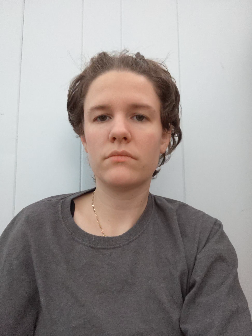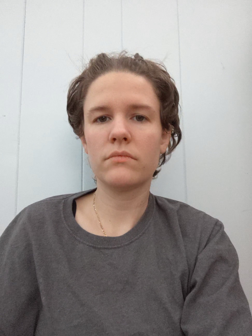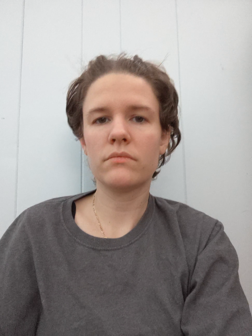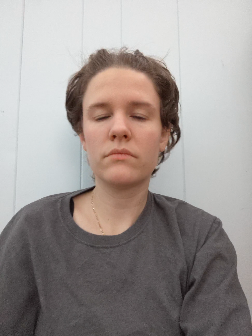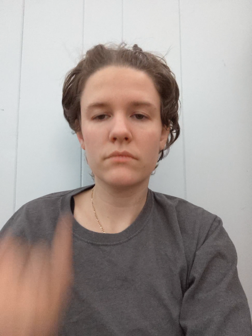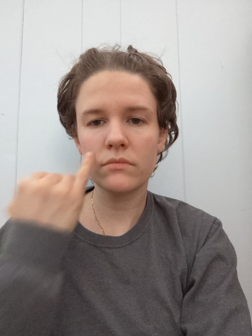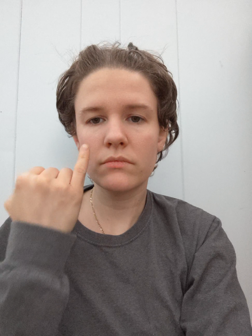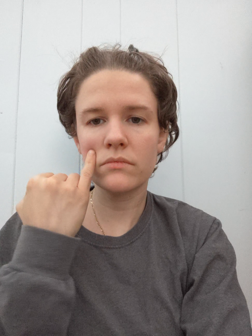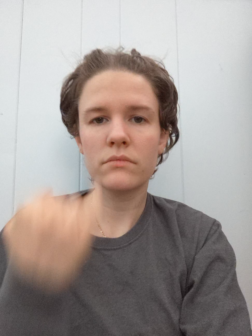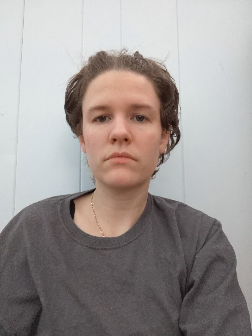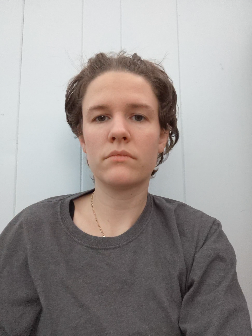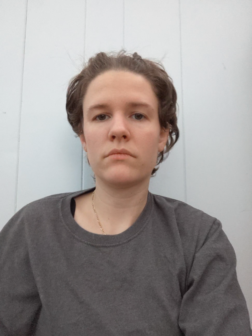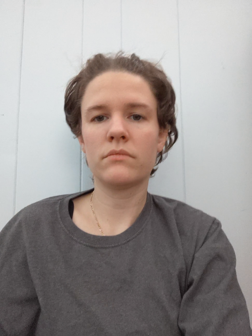if